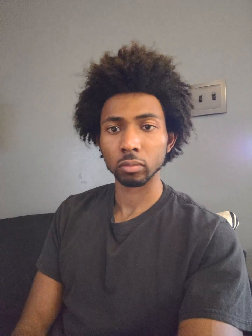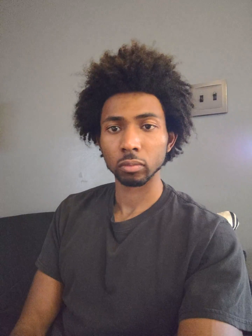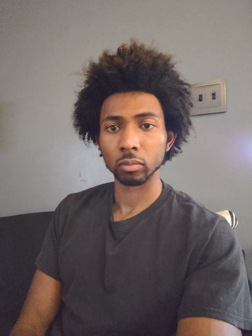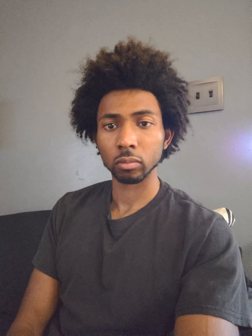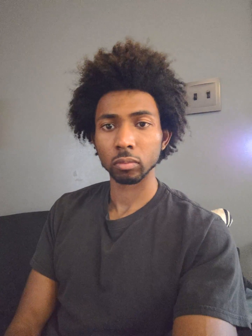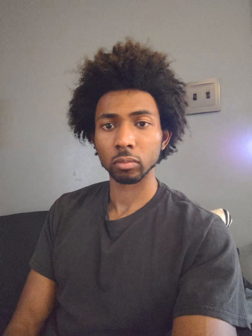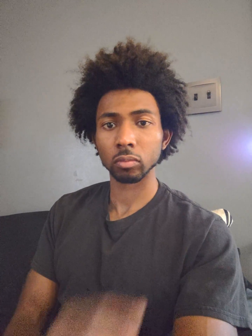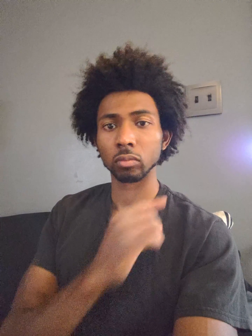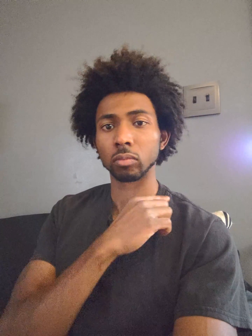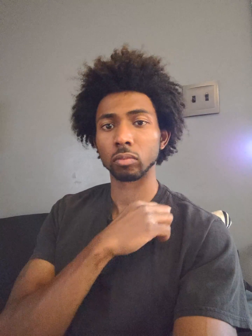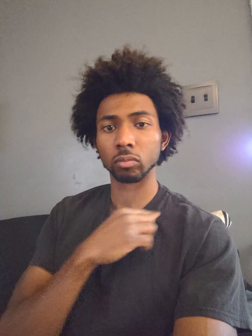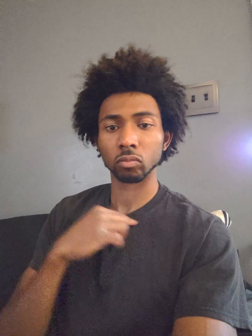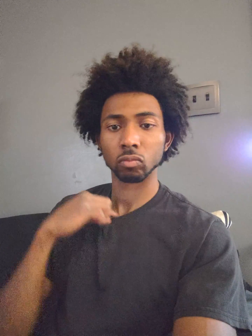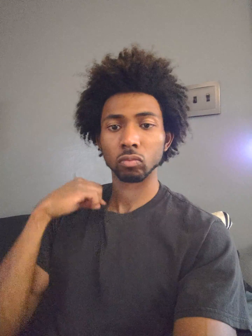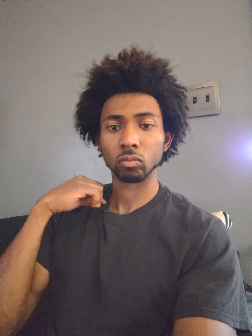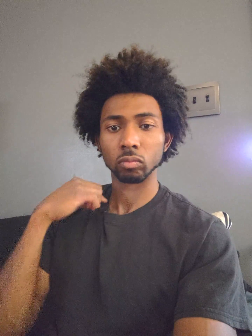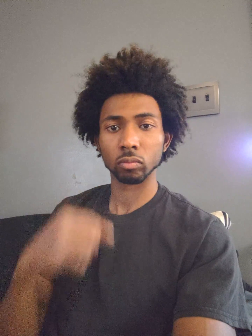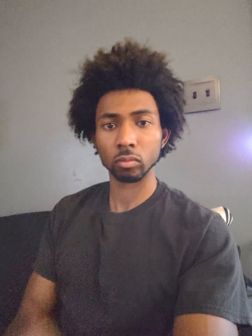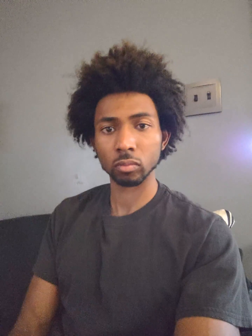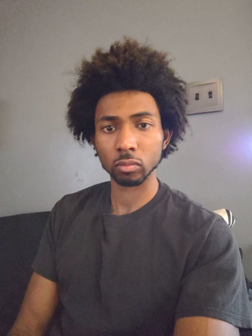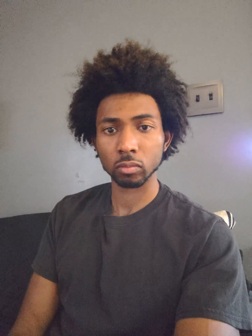necklace